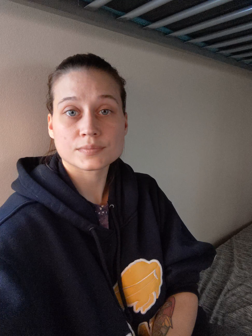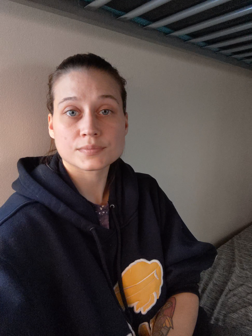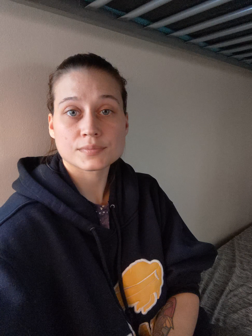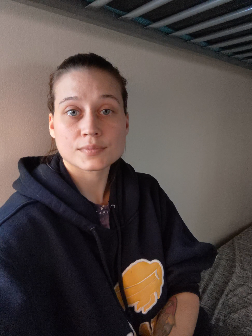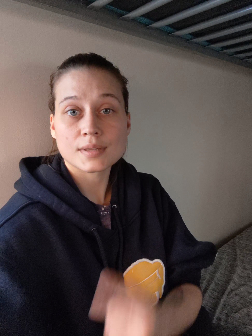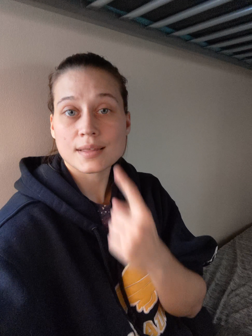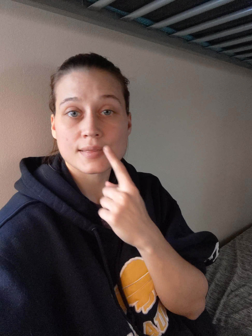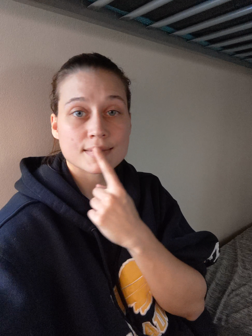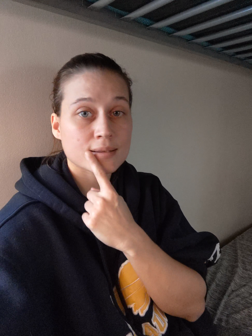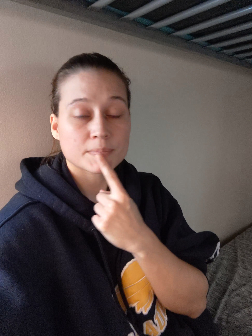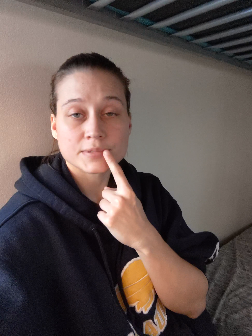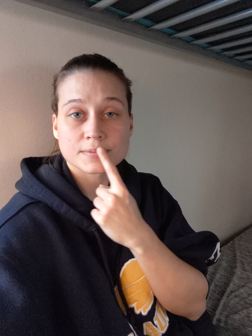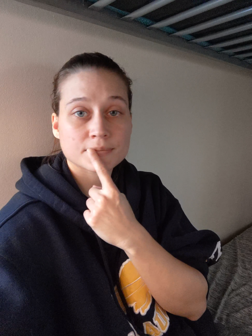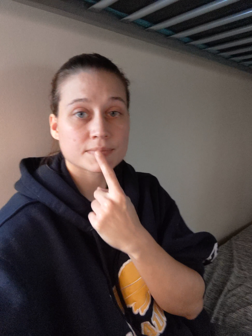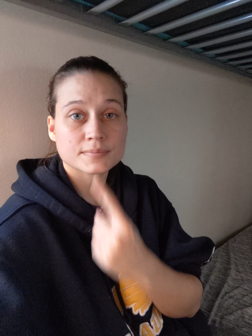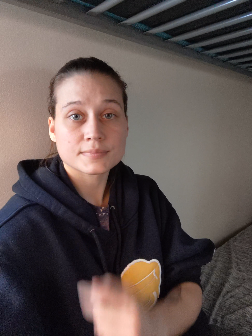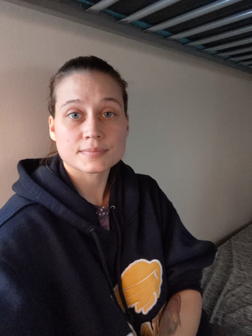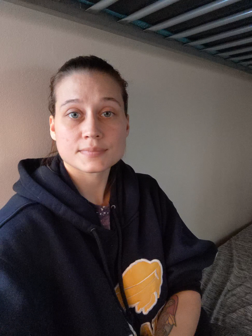lips